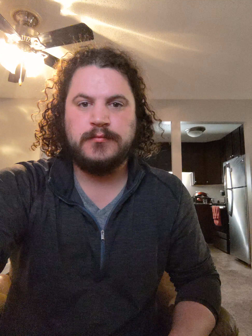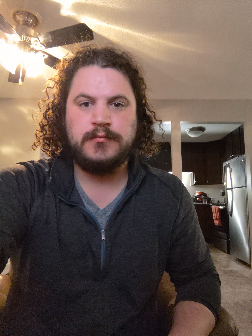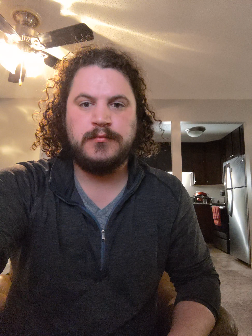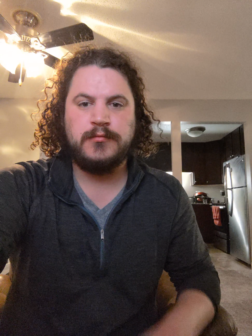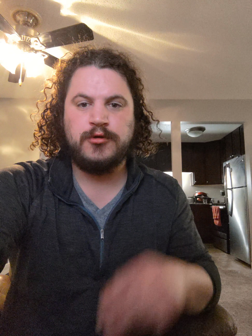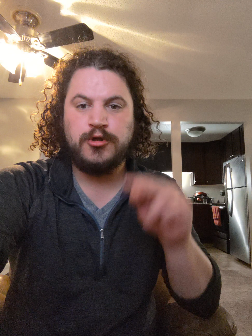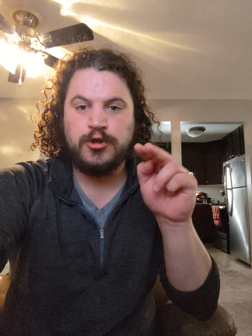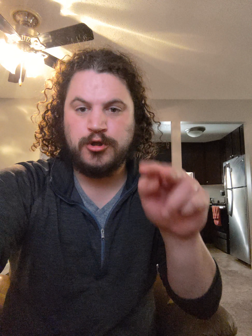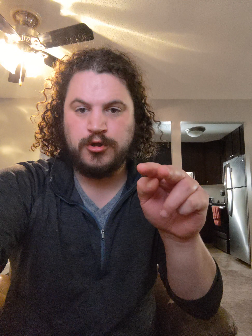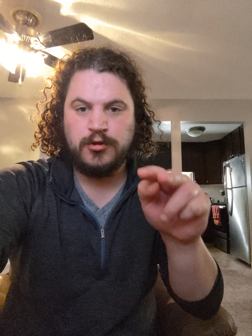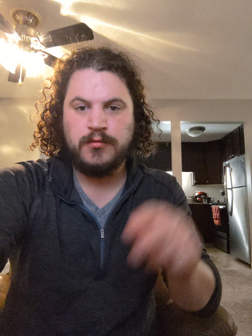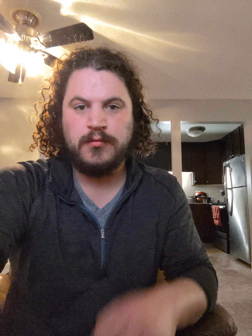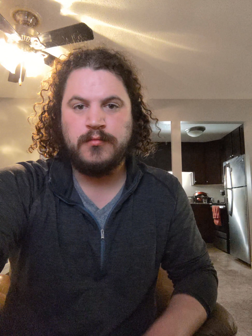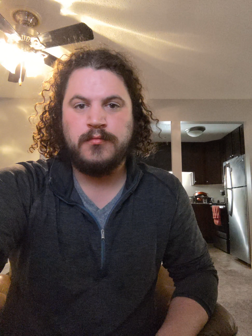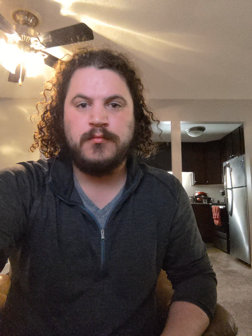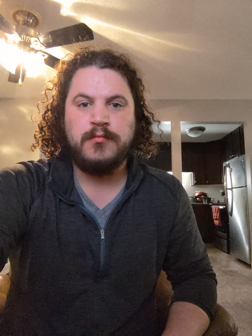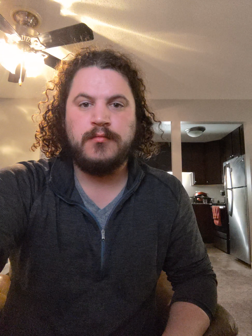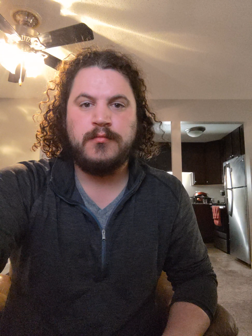look